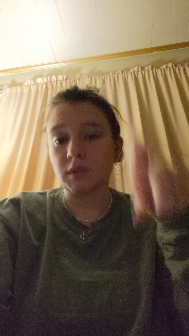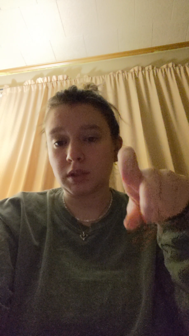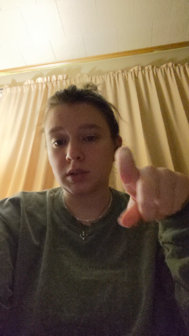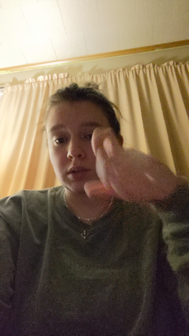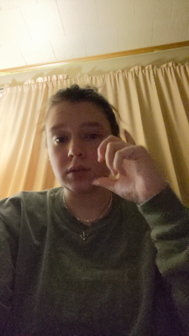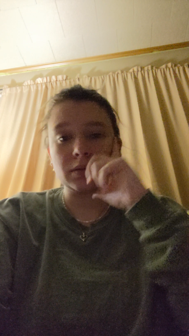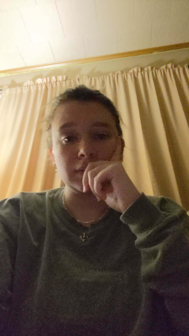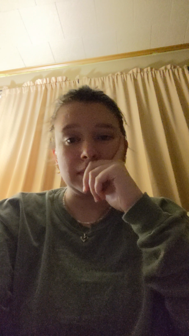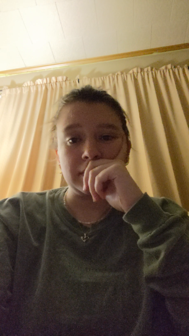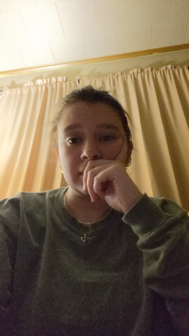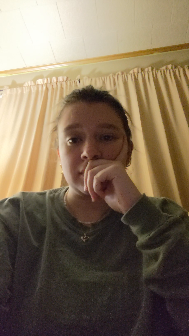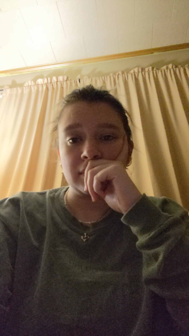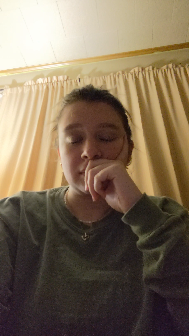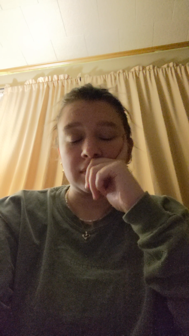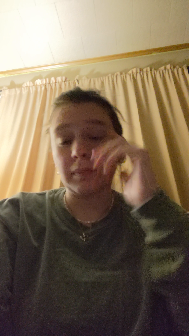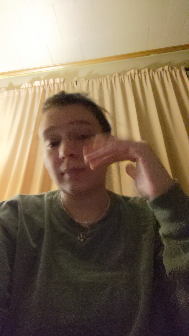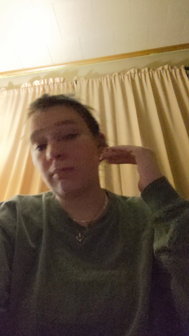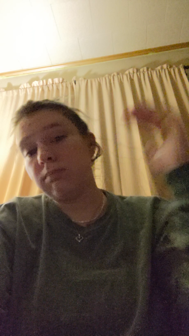big